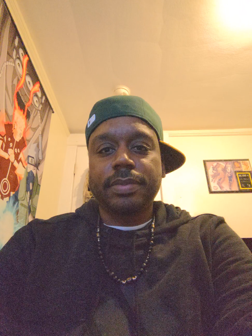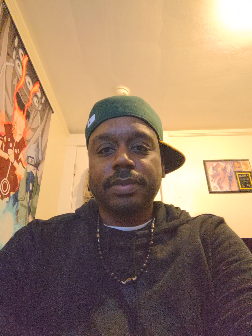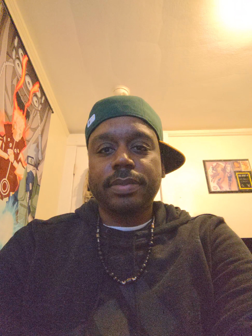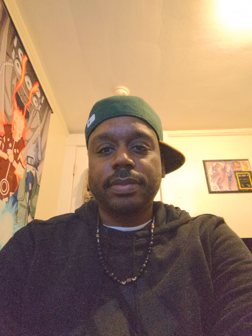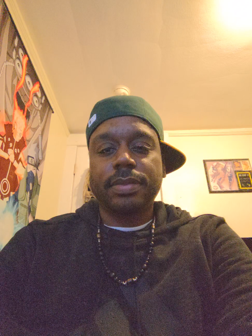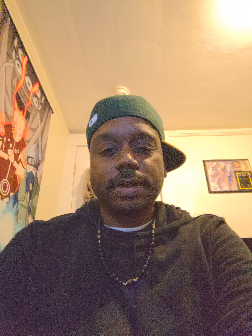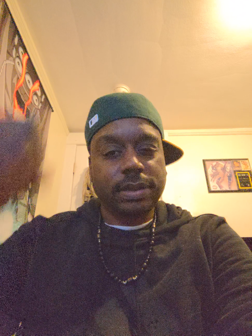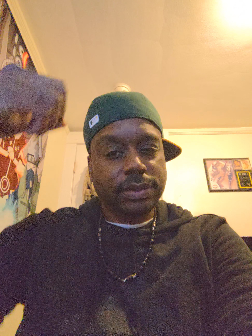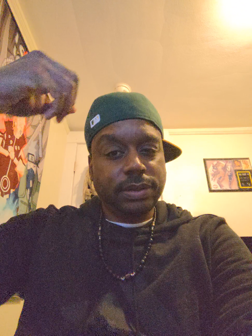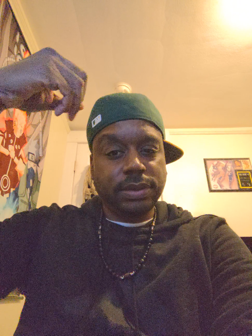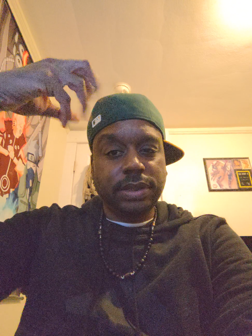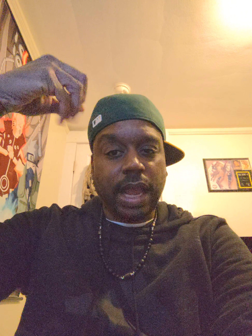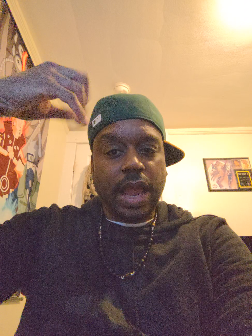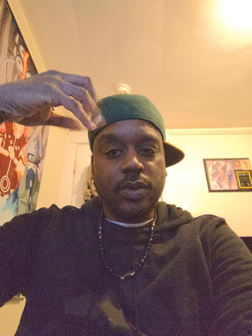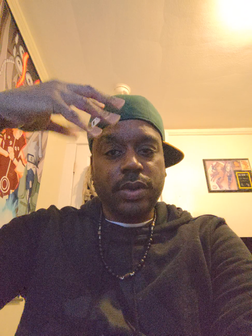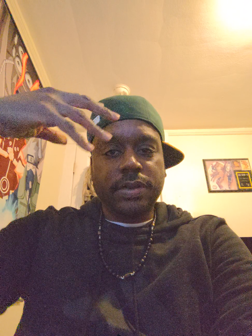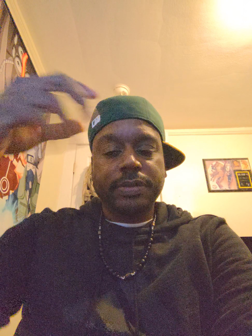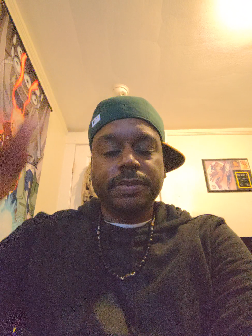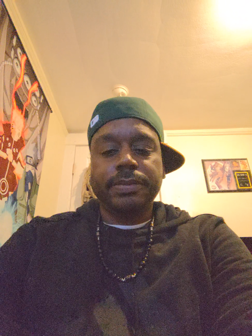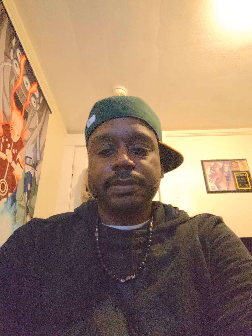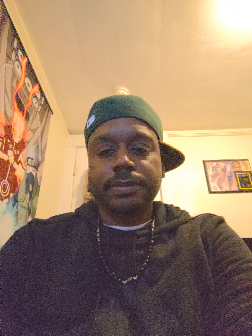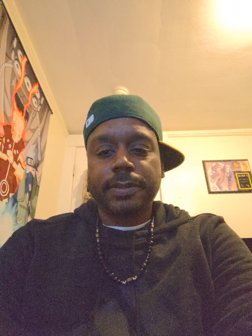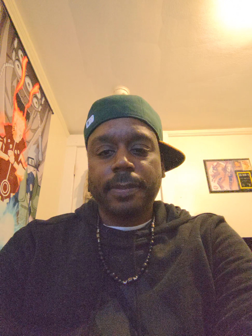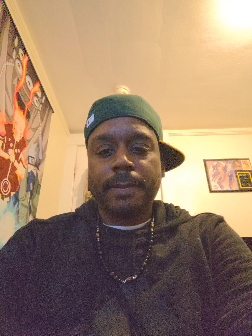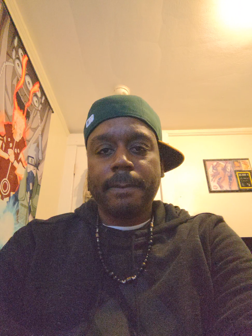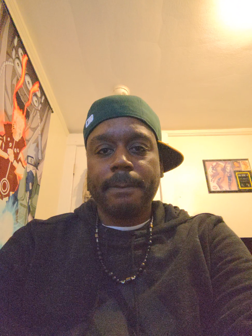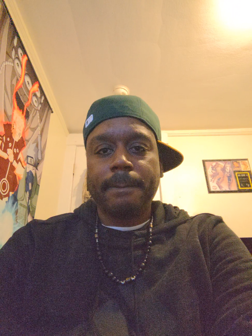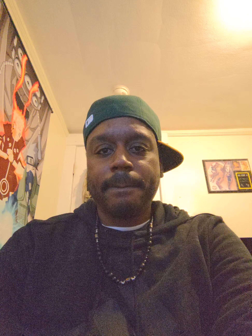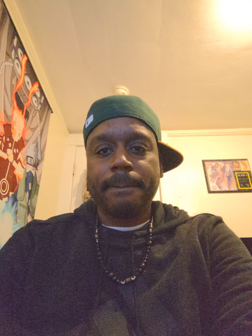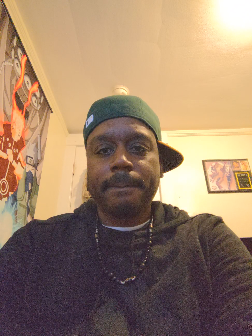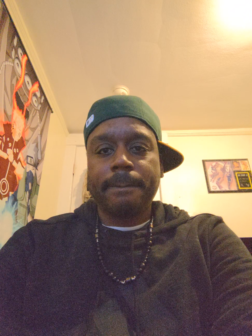shower